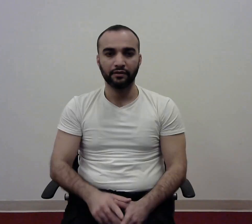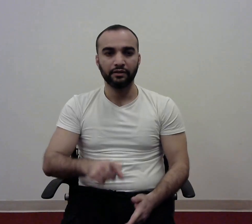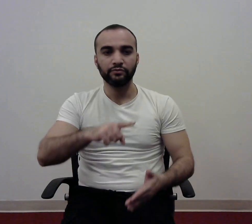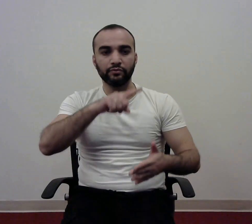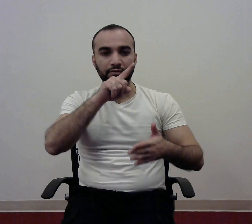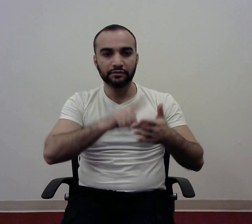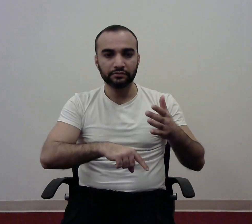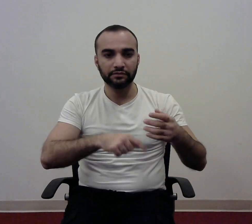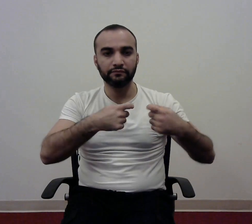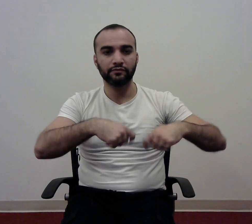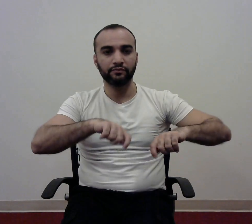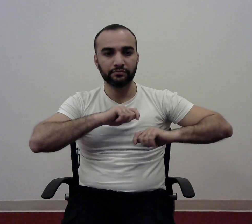etibarnamə